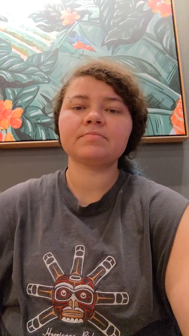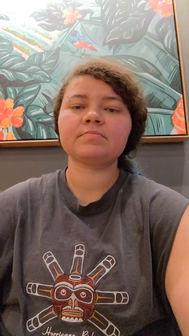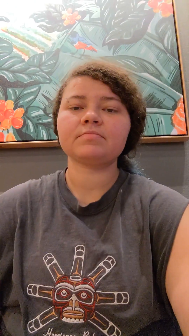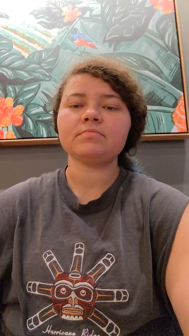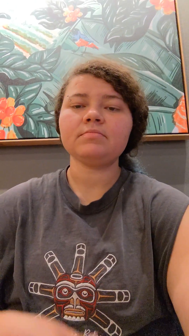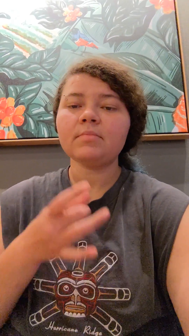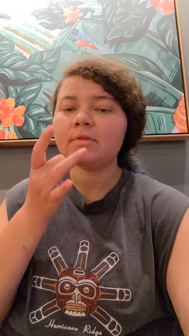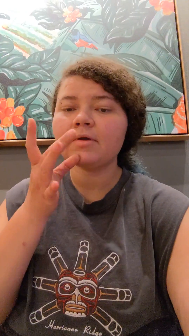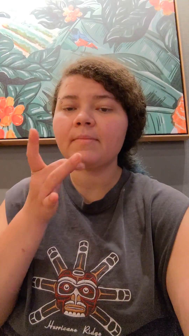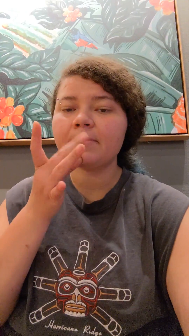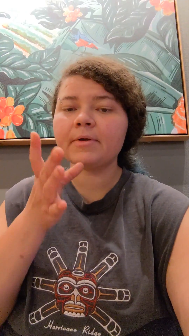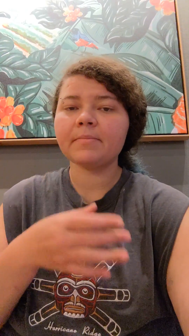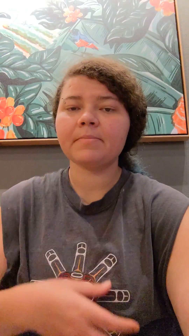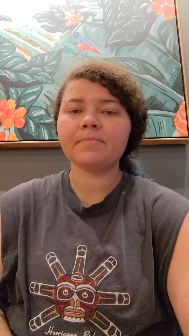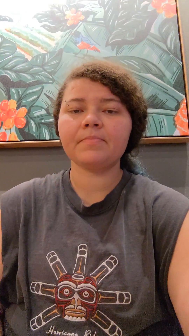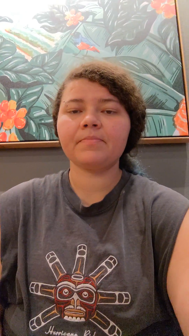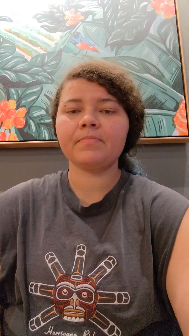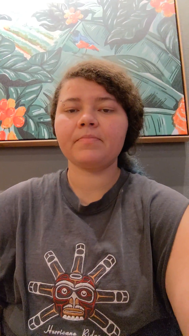light bulb